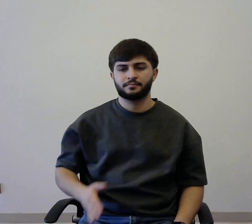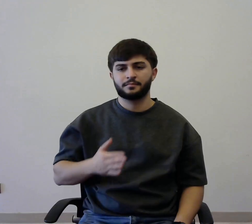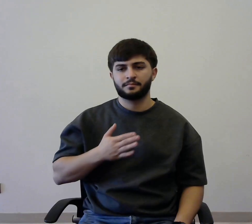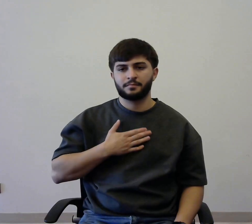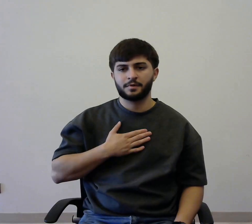mən